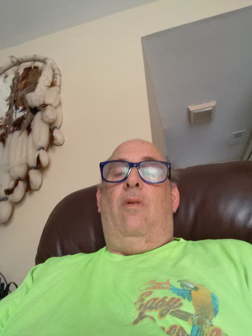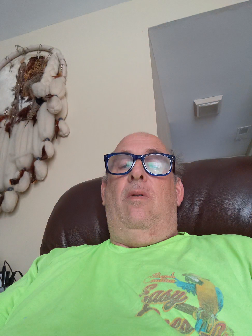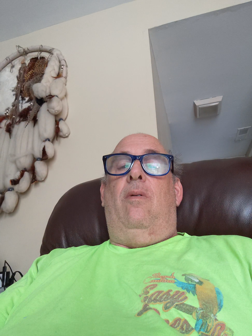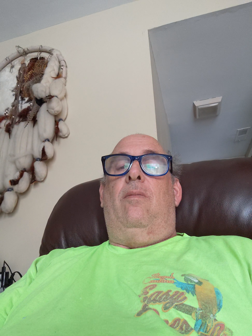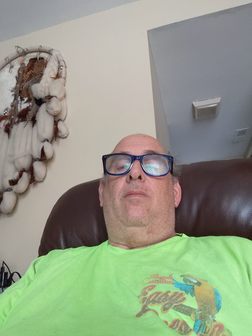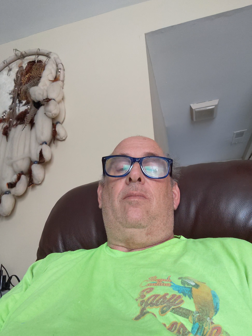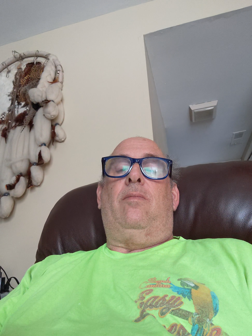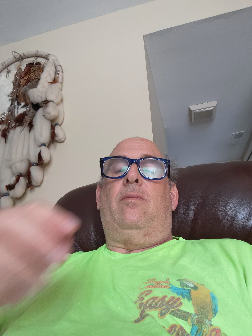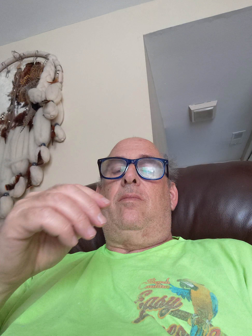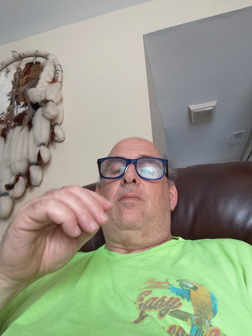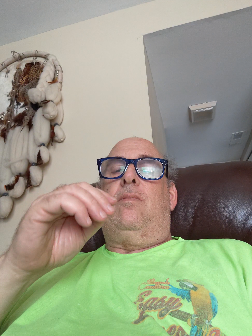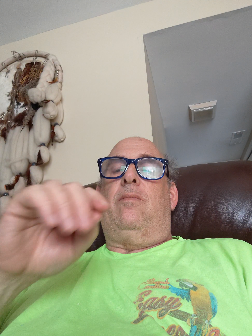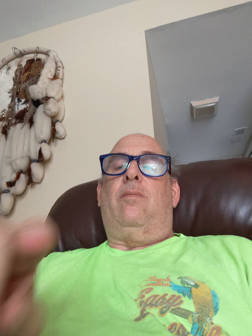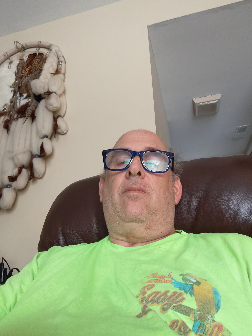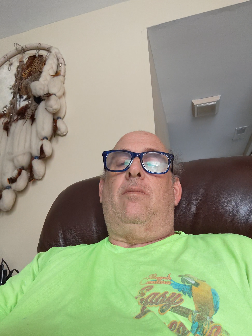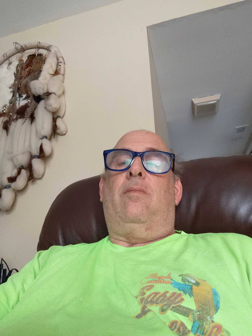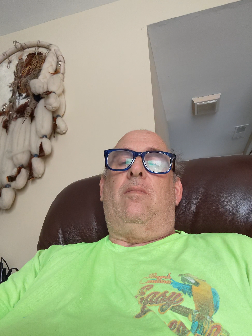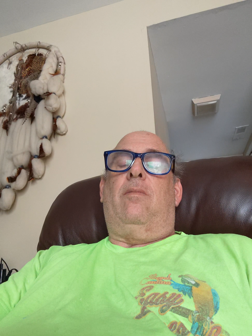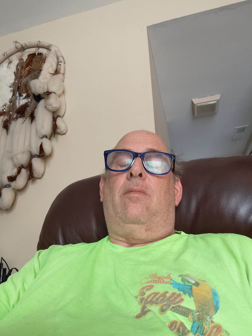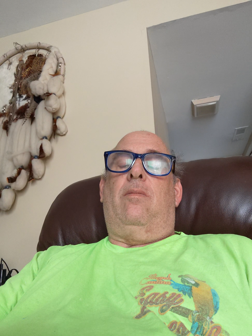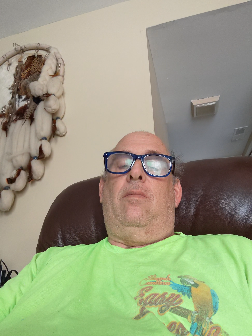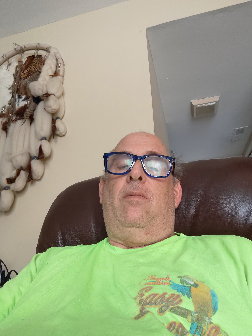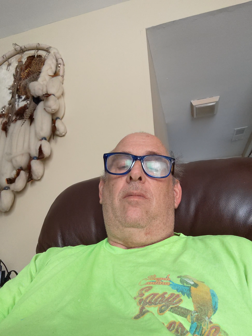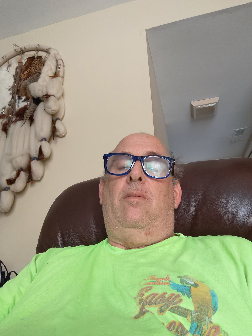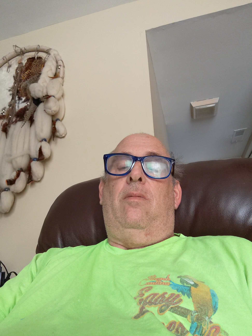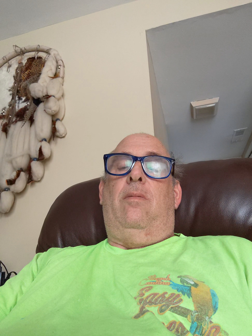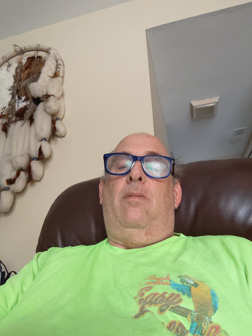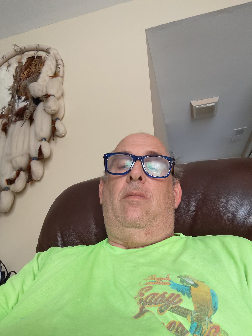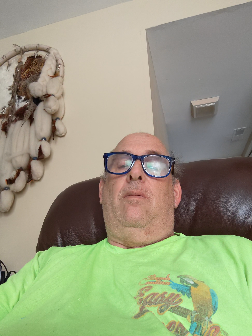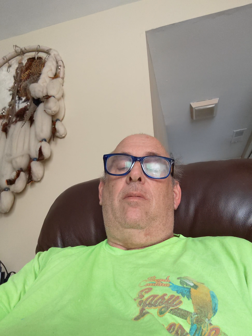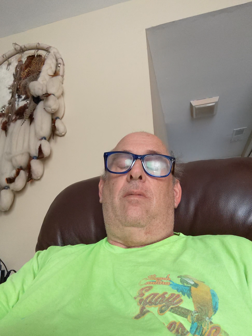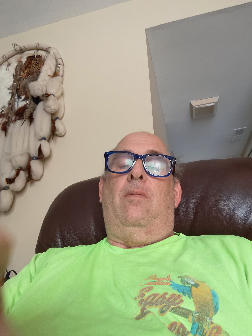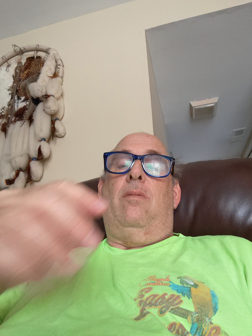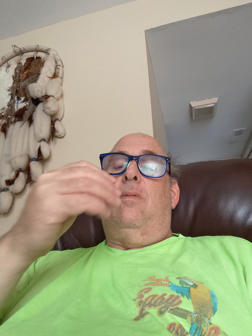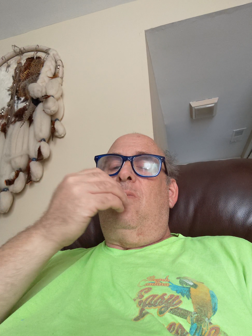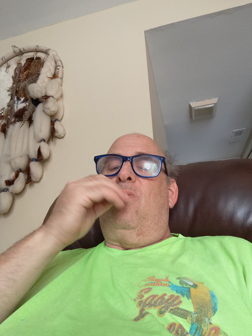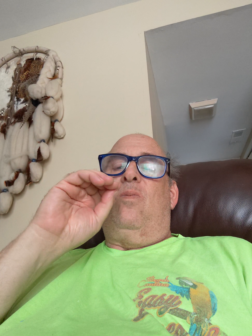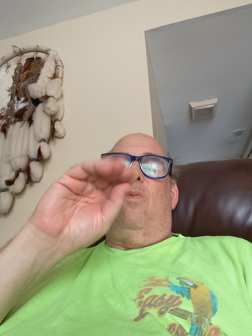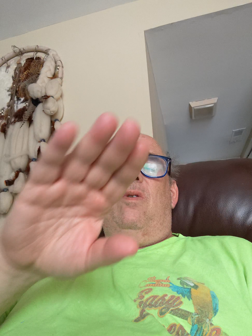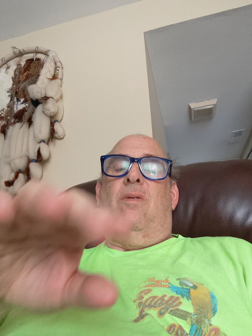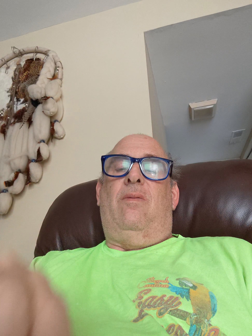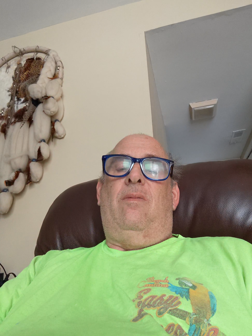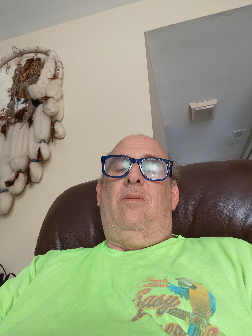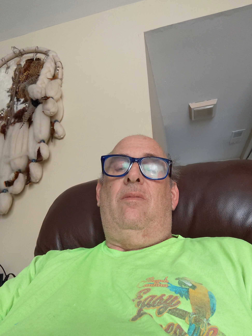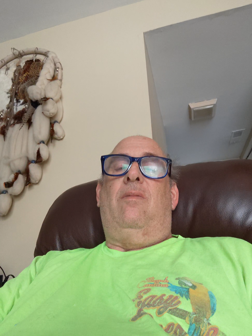kiss